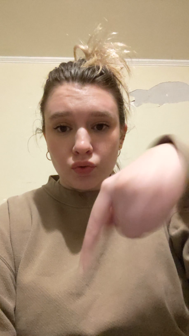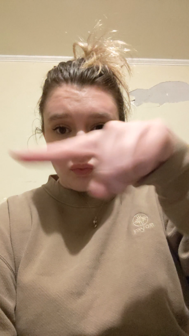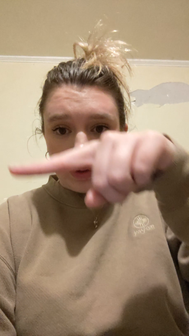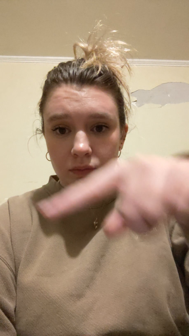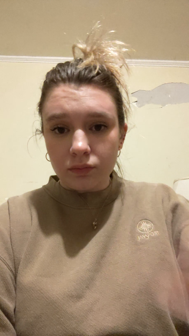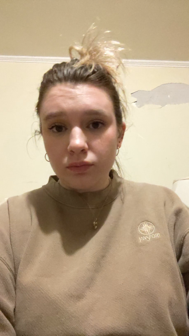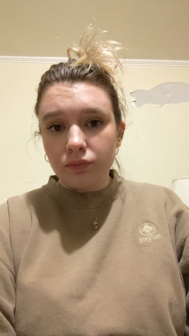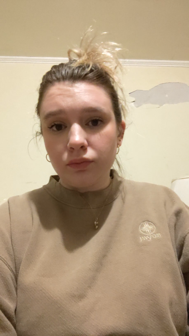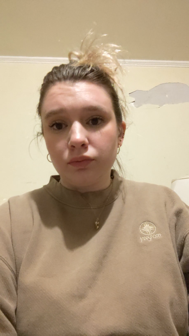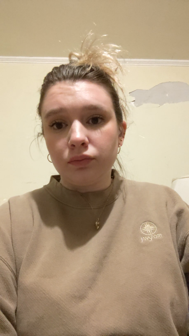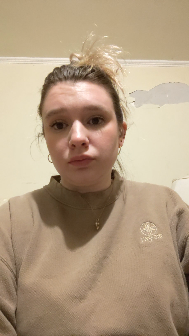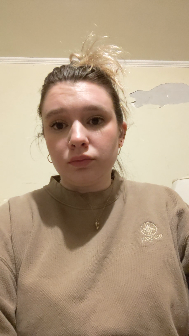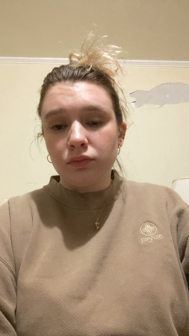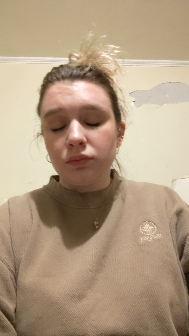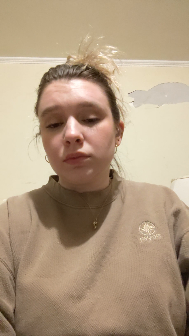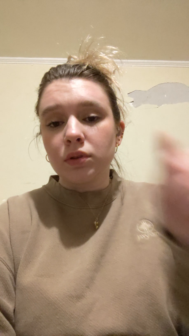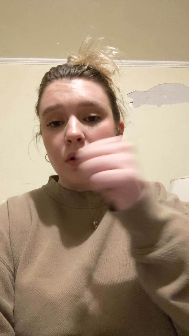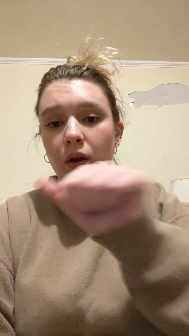a